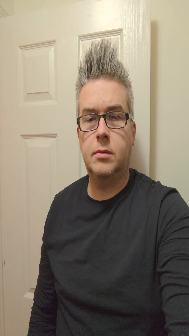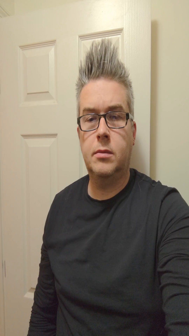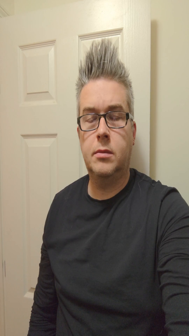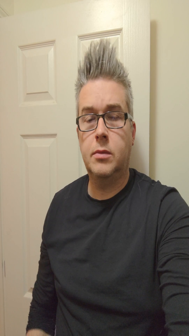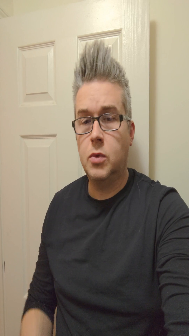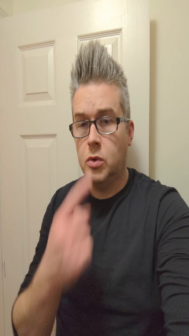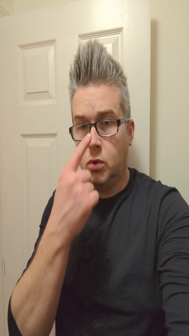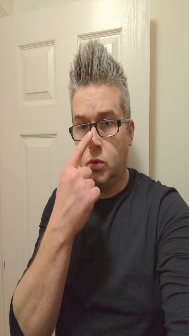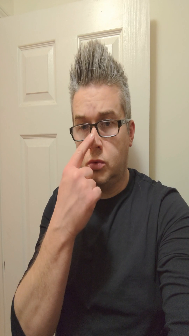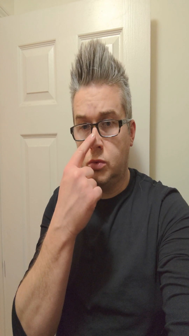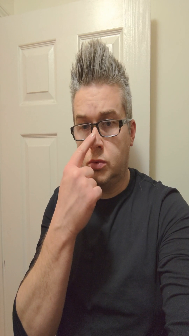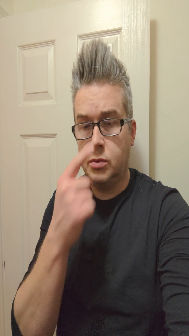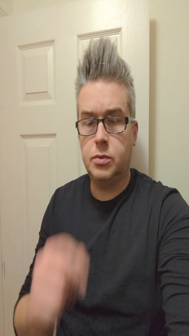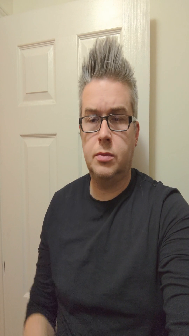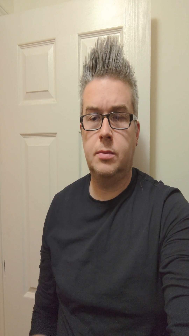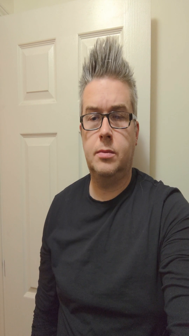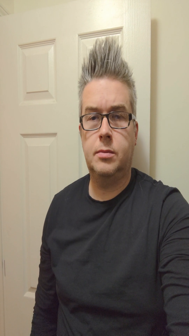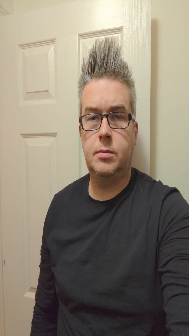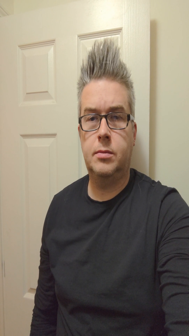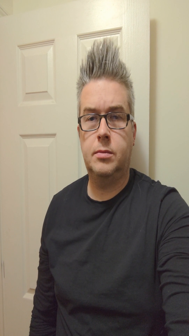nose